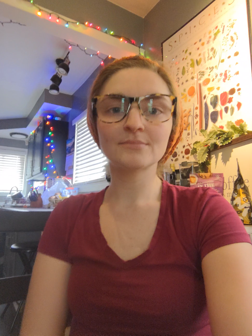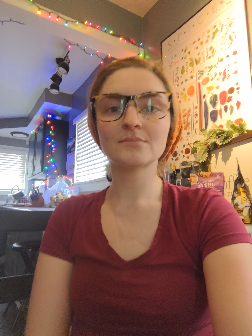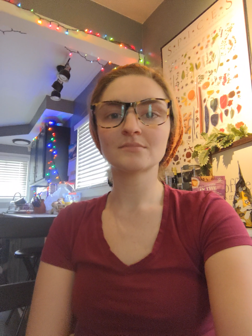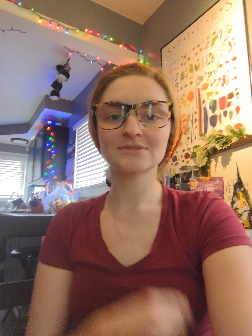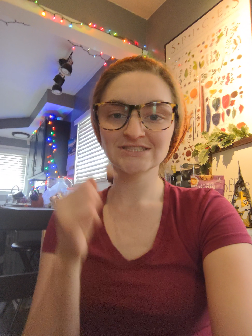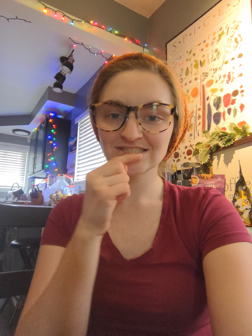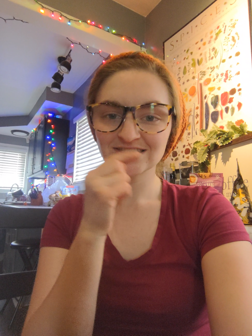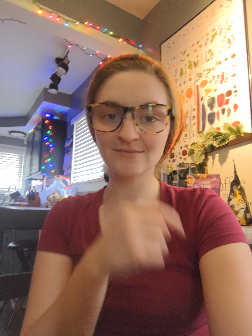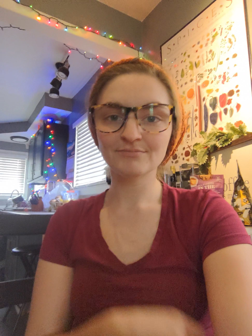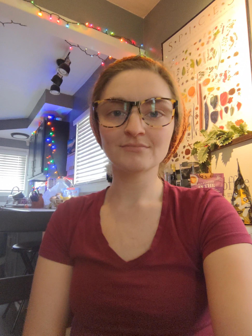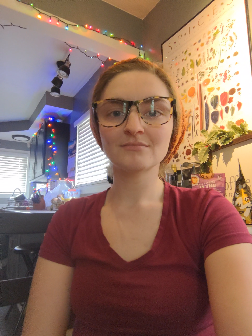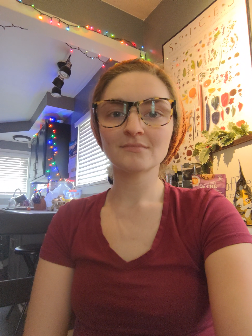toothbrush